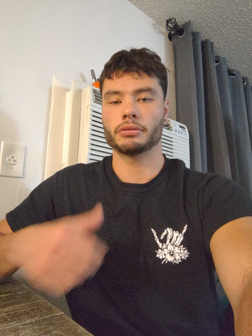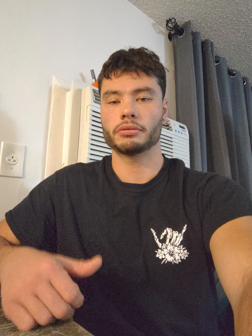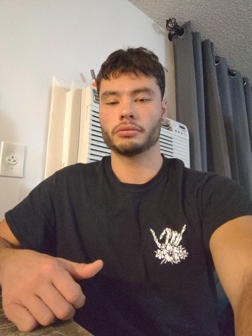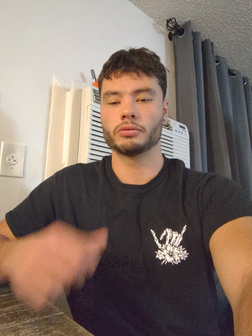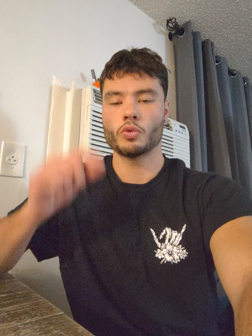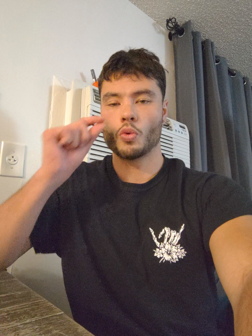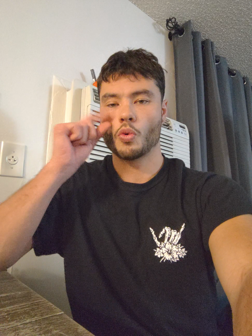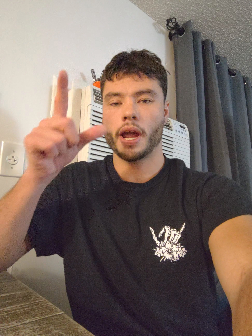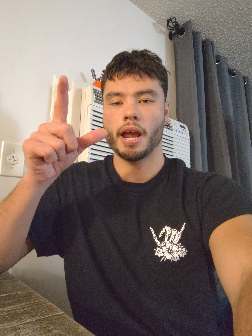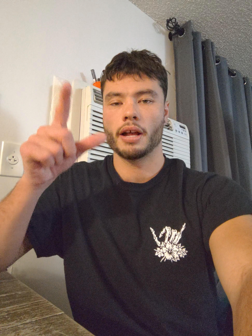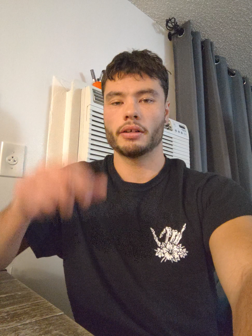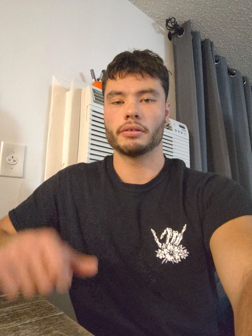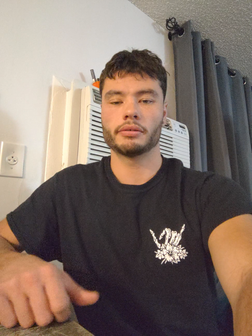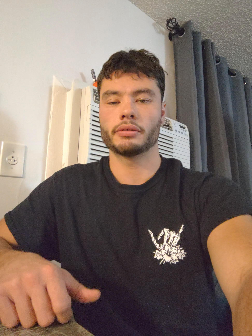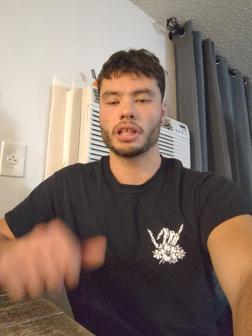wake